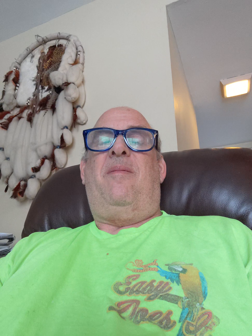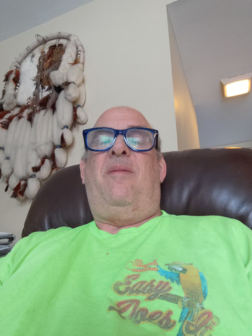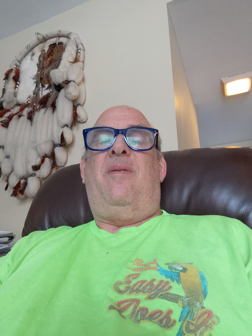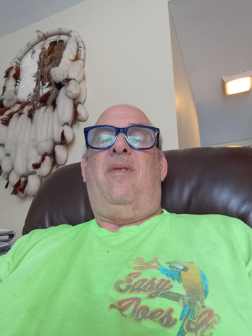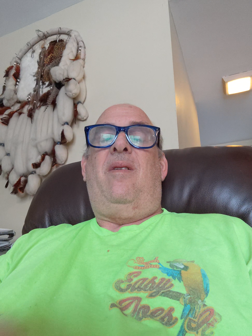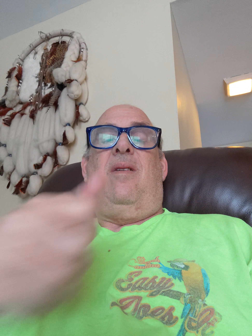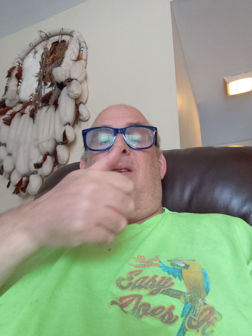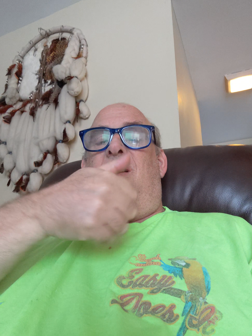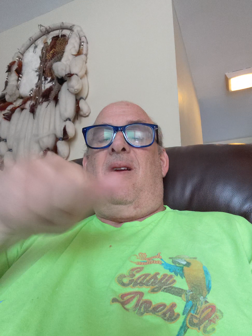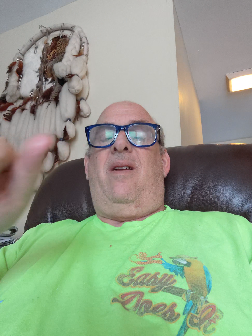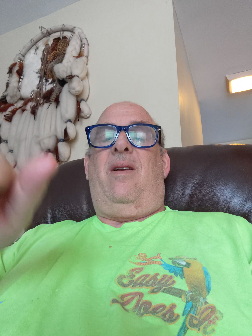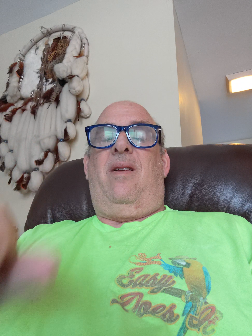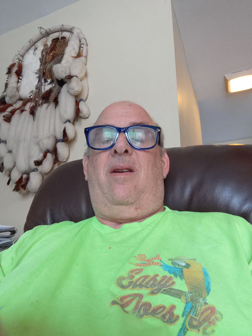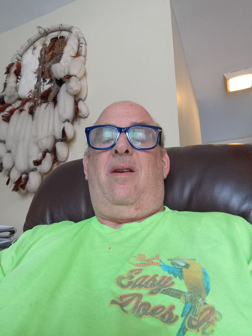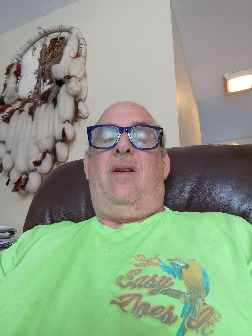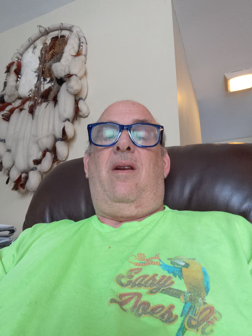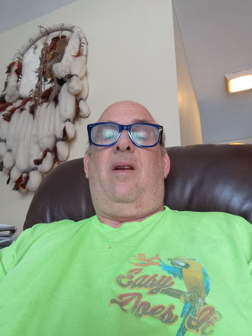any